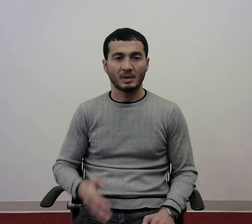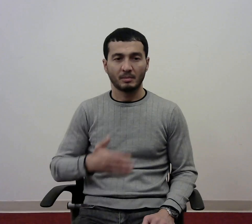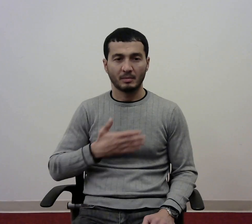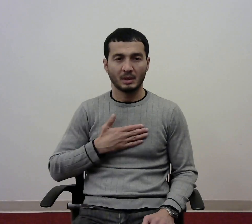mən